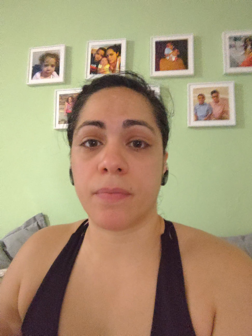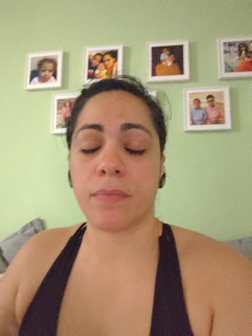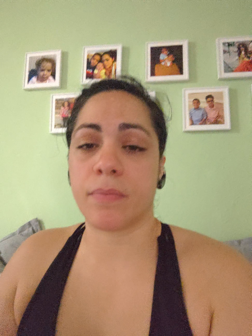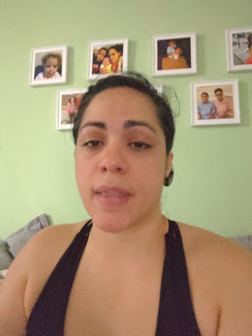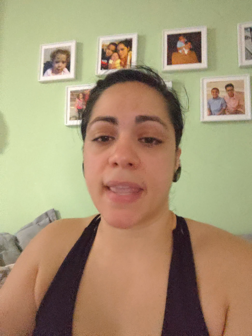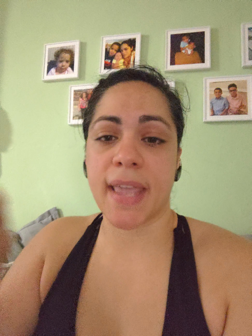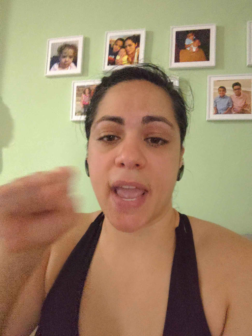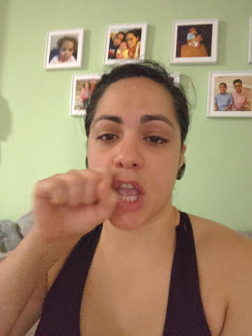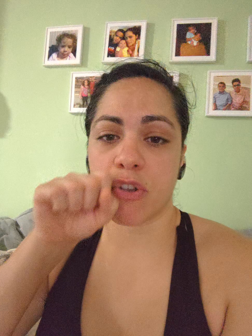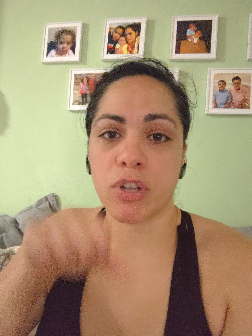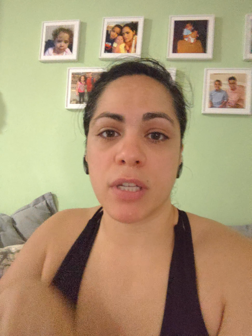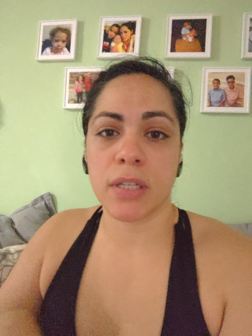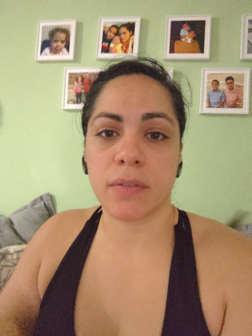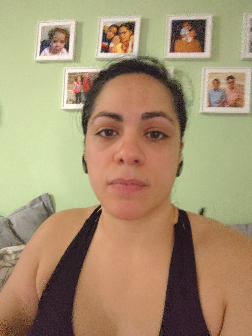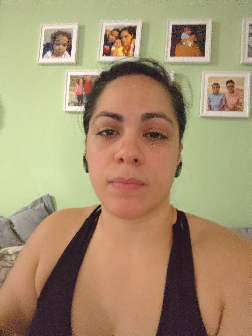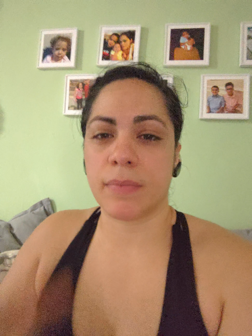carrot